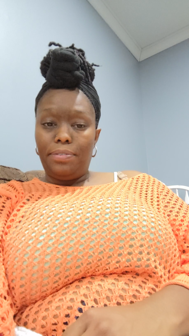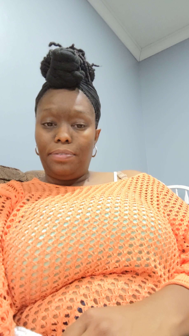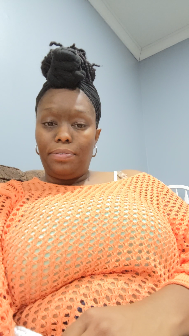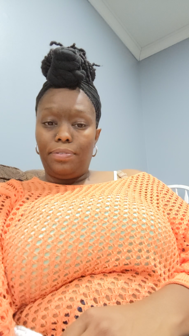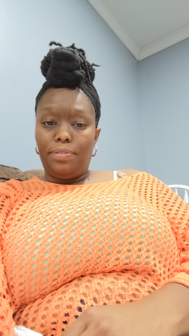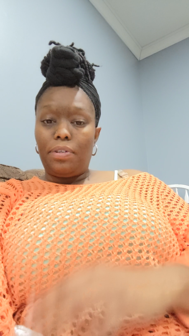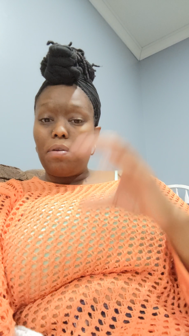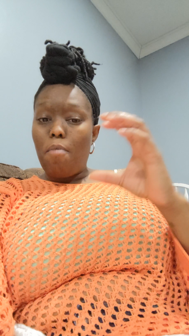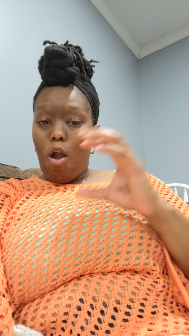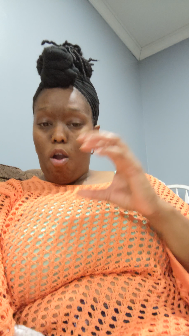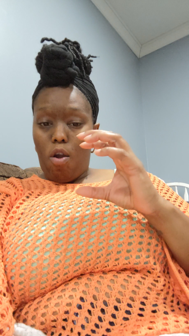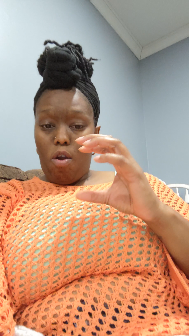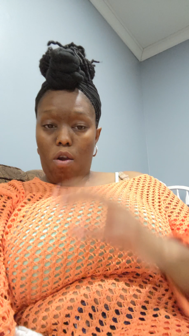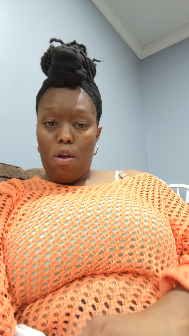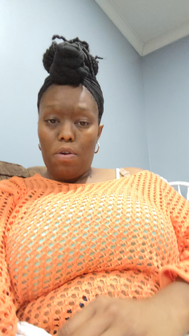ball